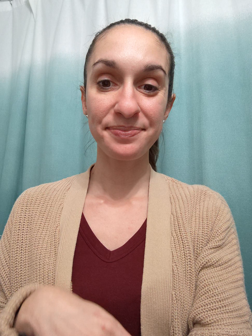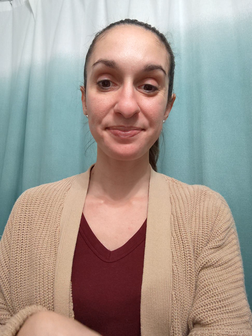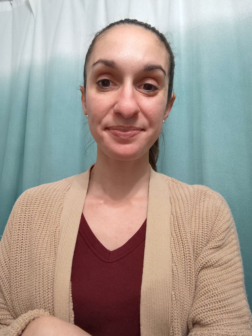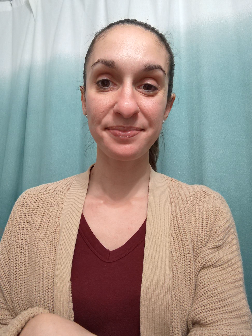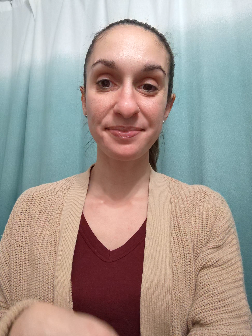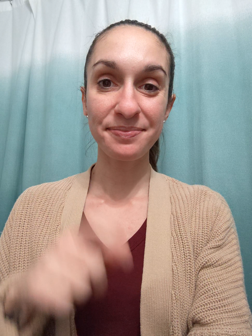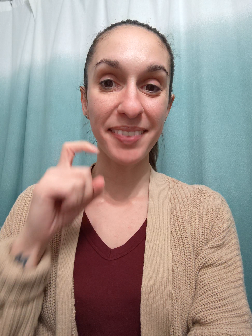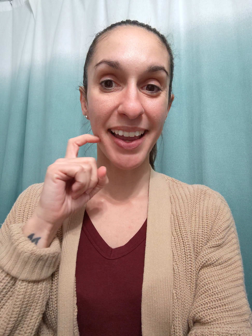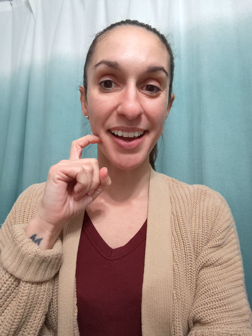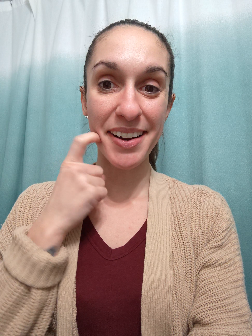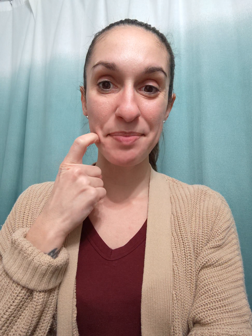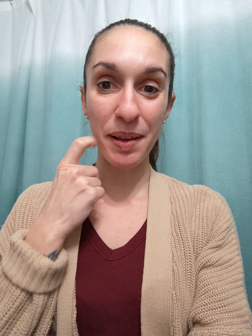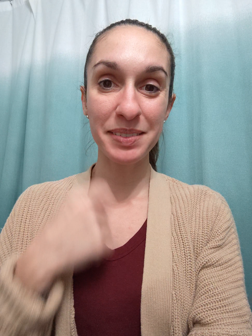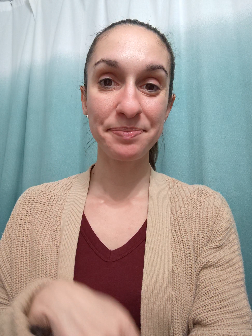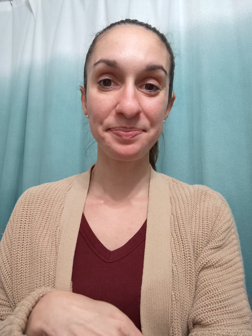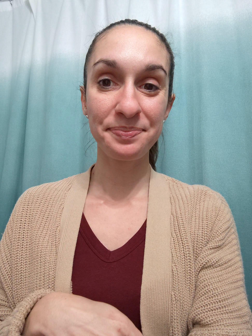apple